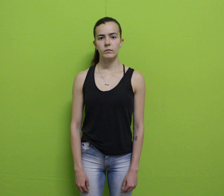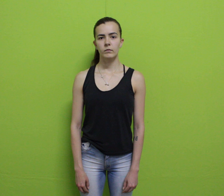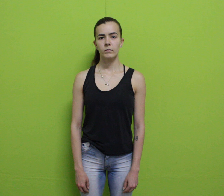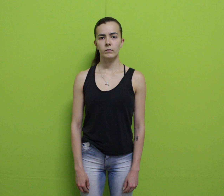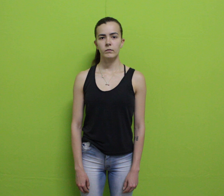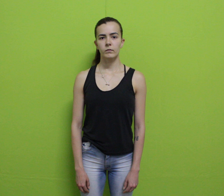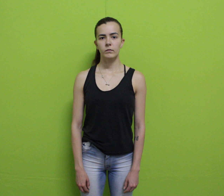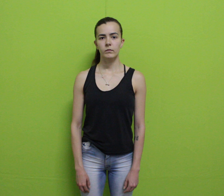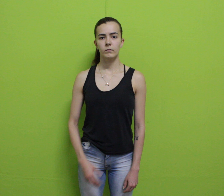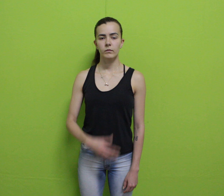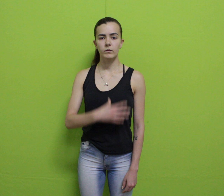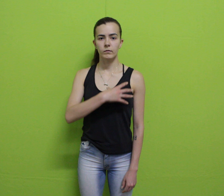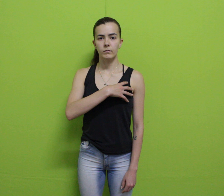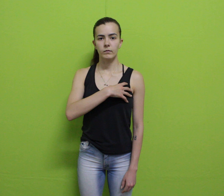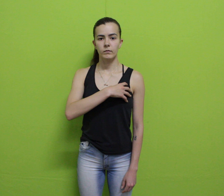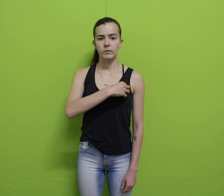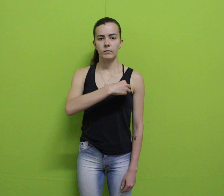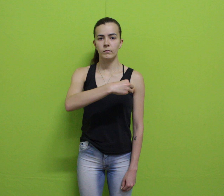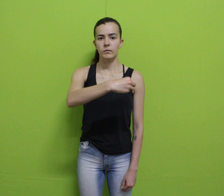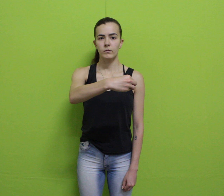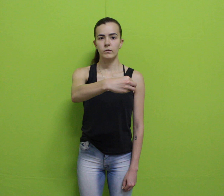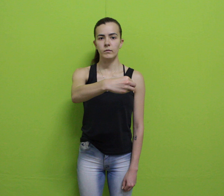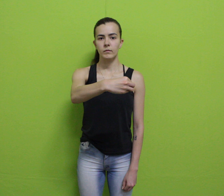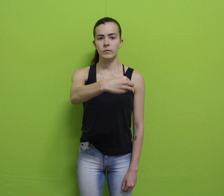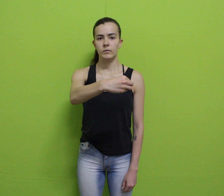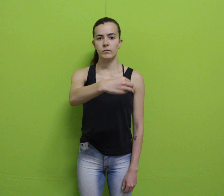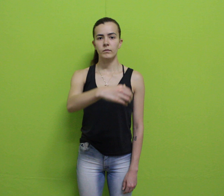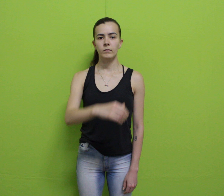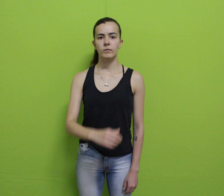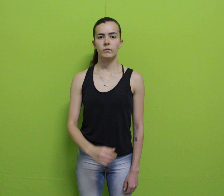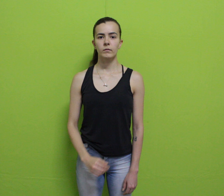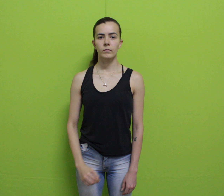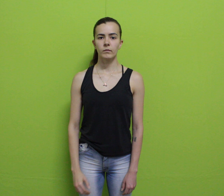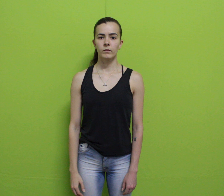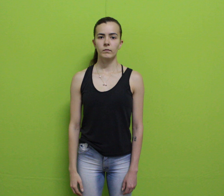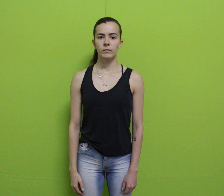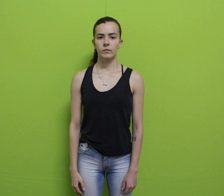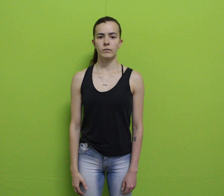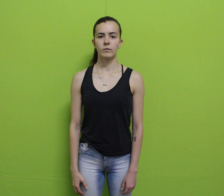filho